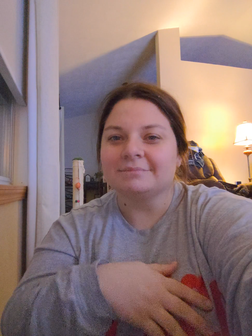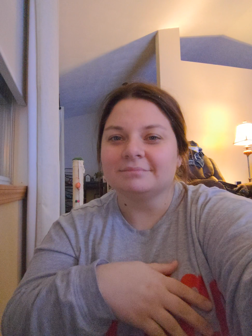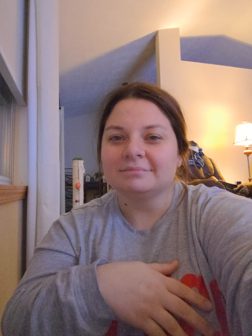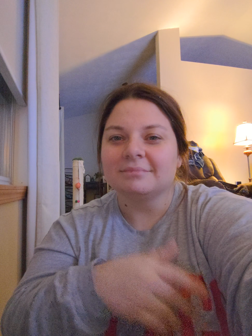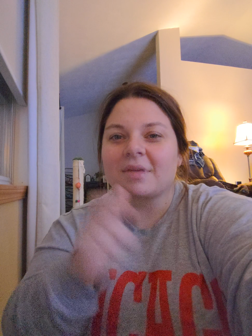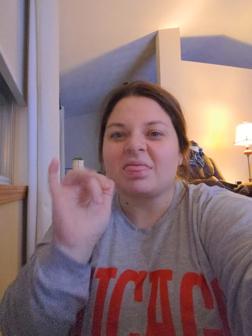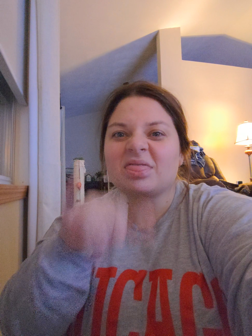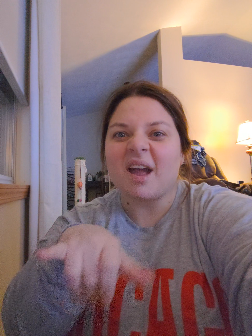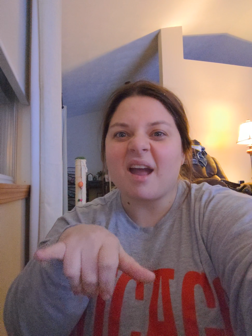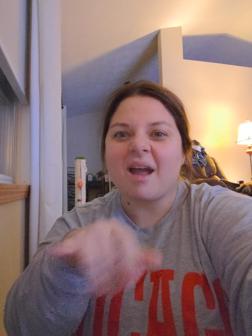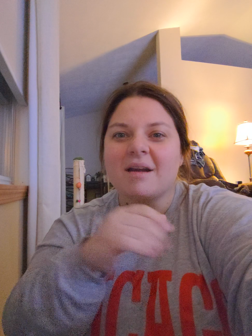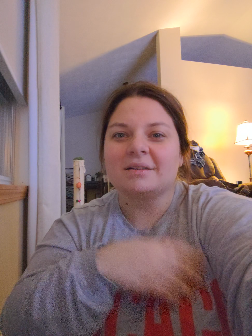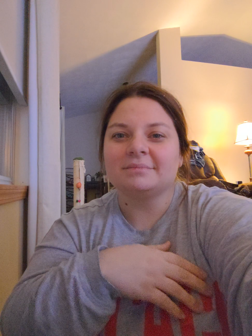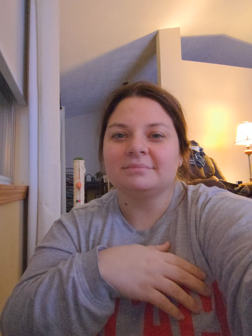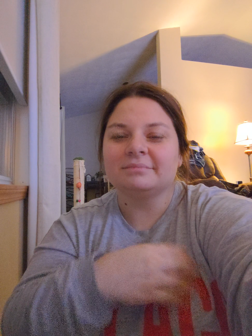that